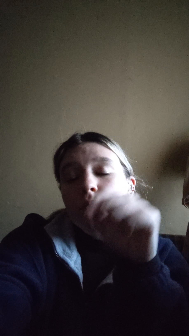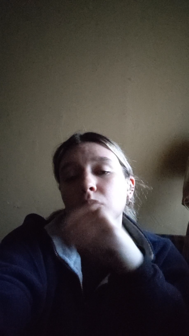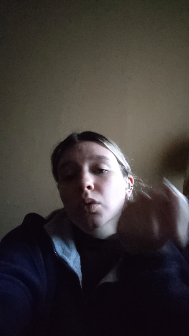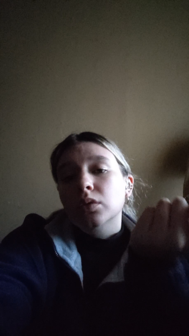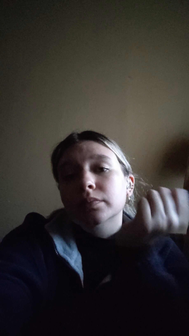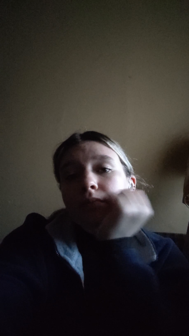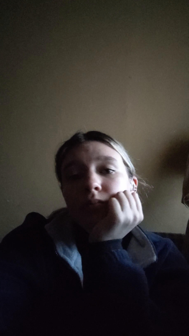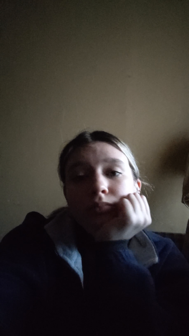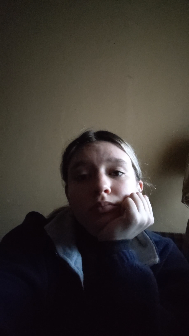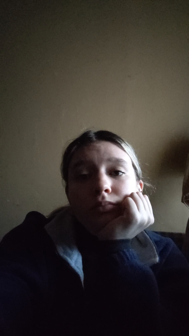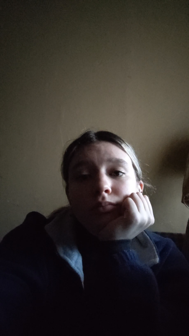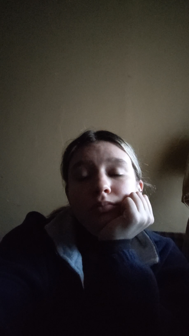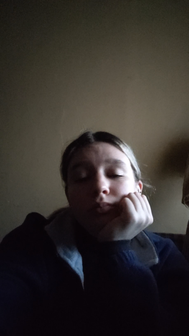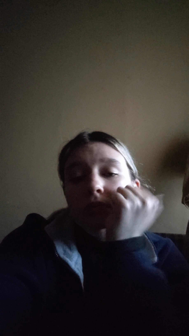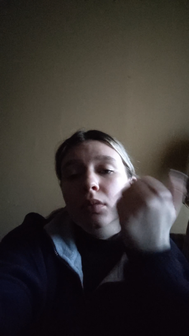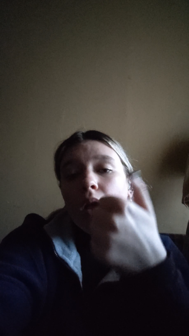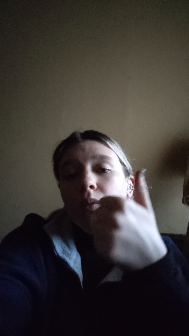help